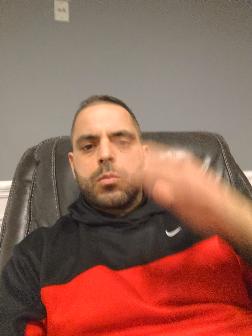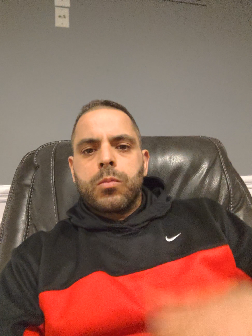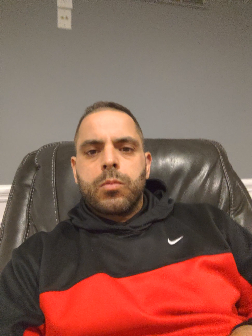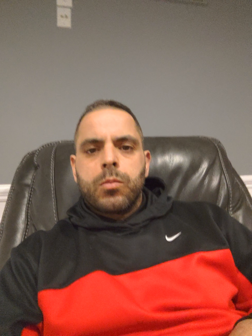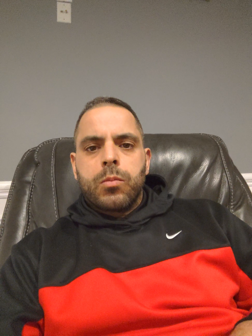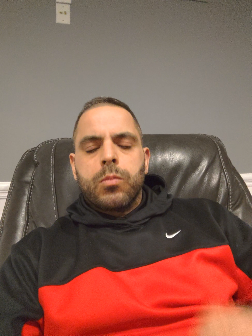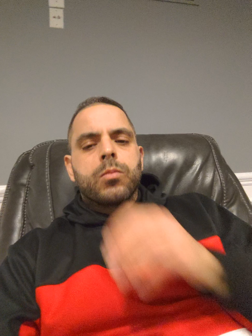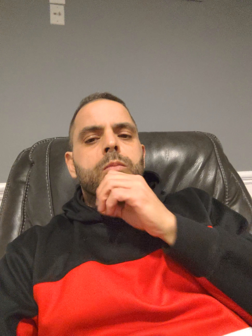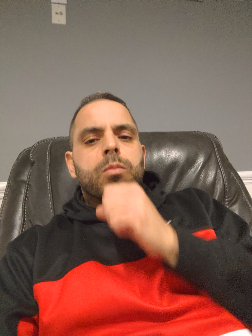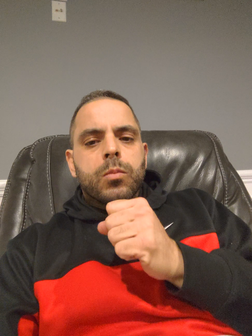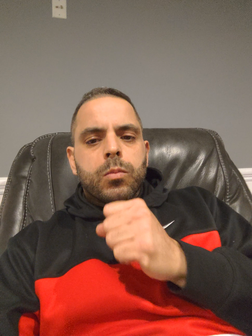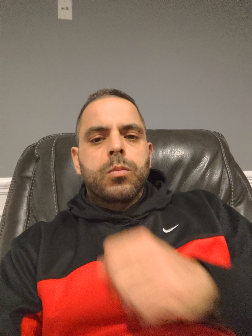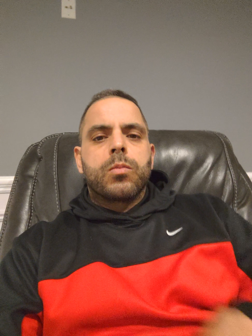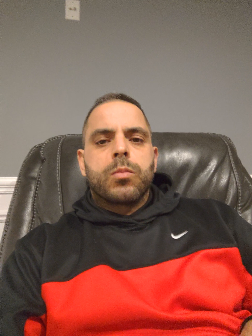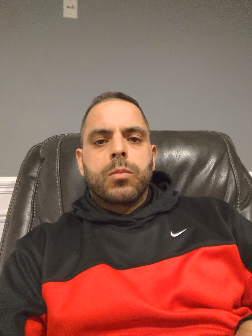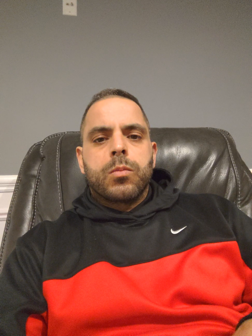old